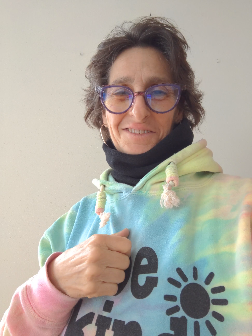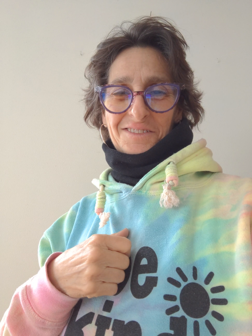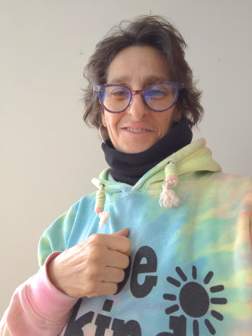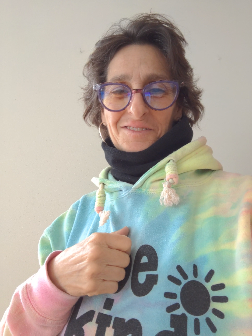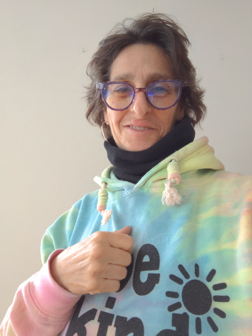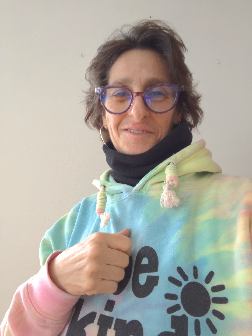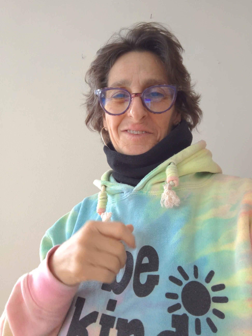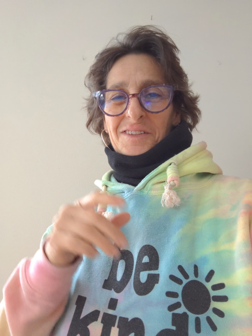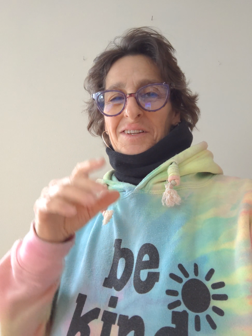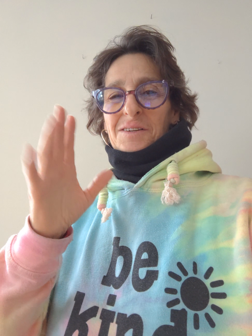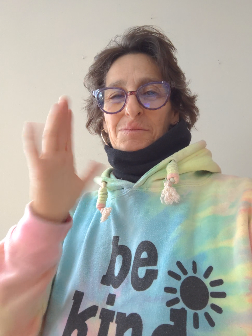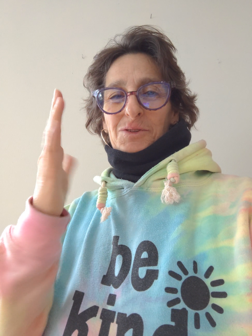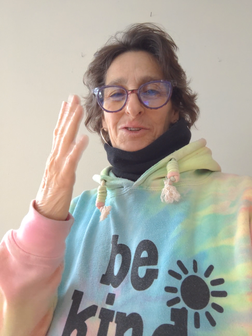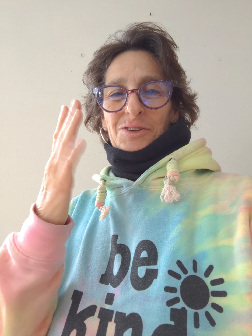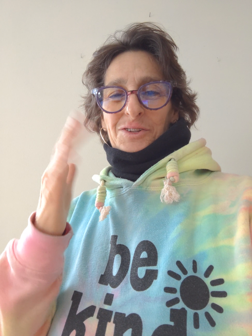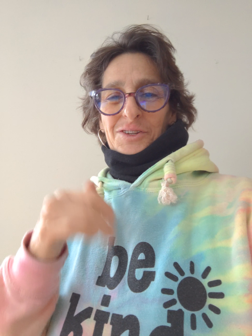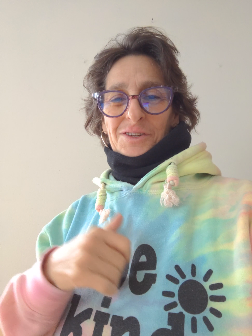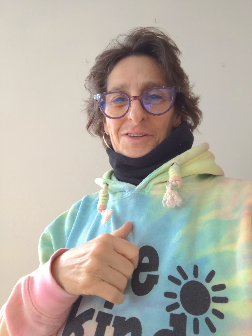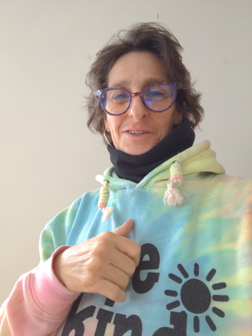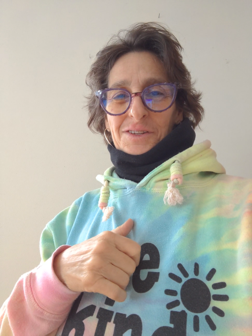book